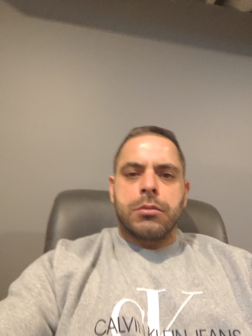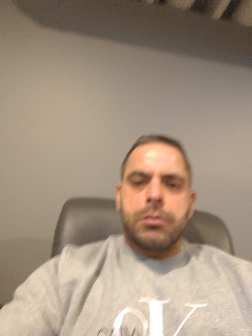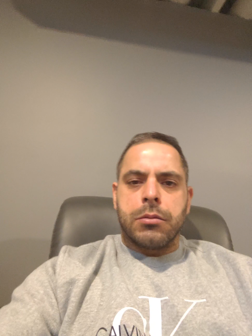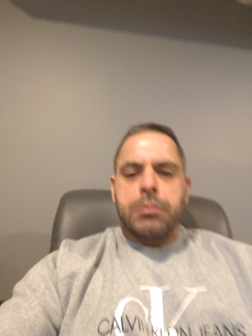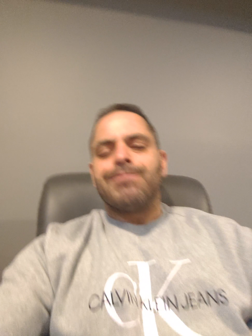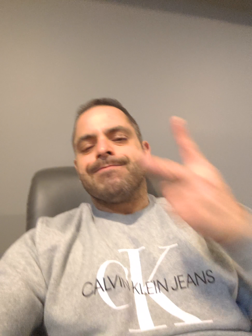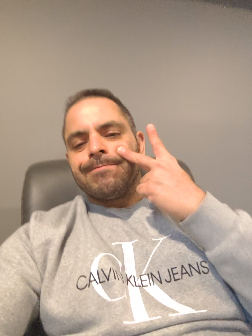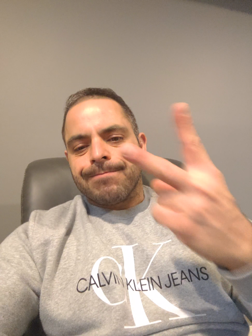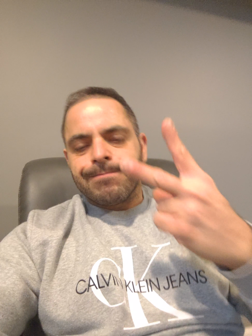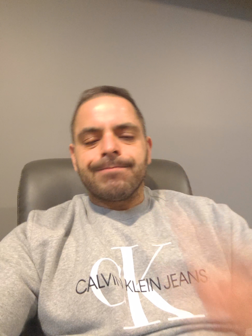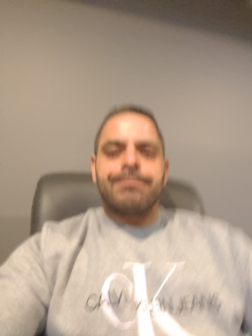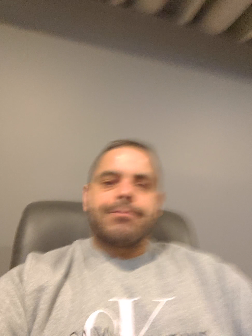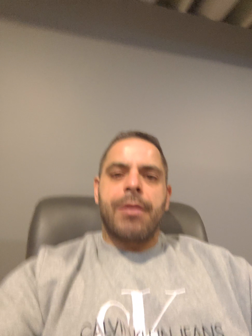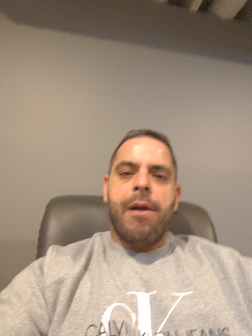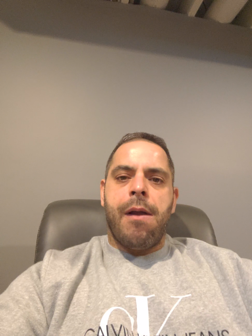see